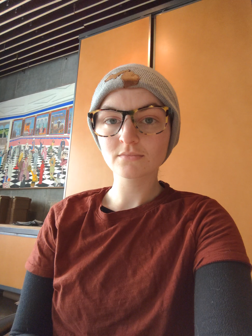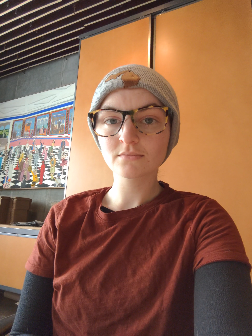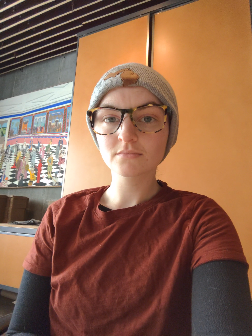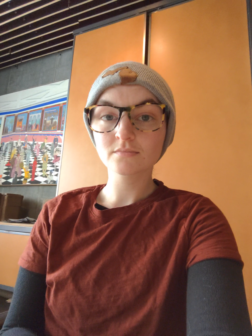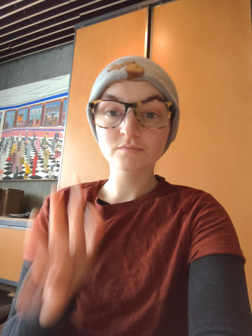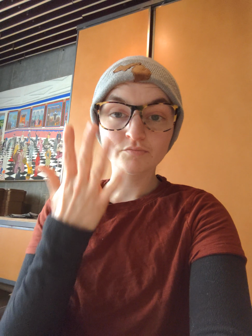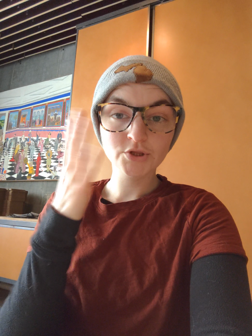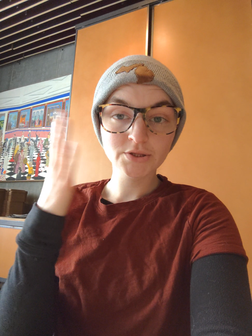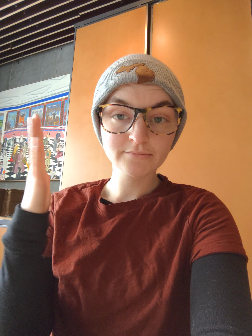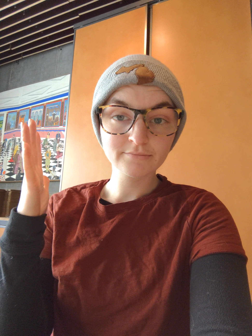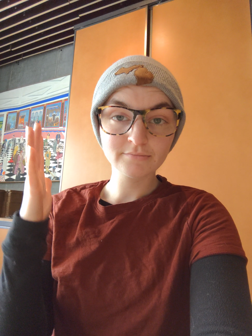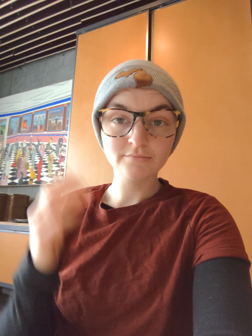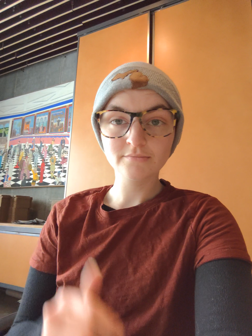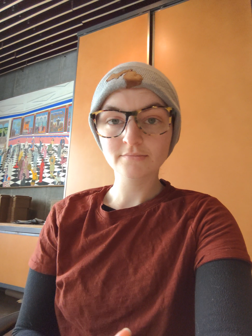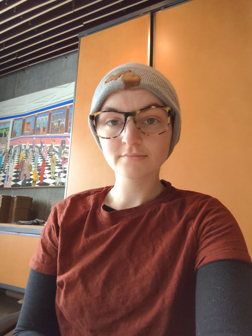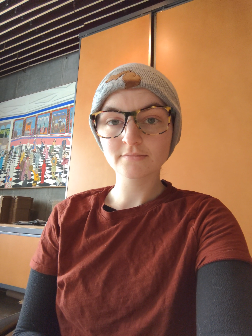tree